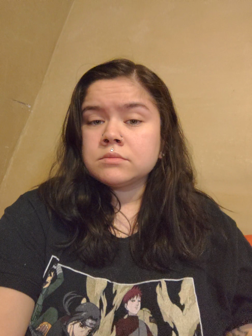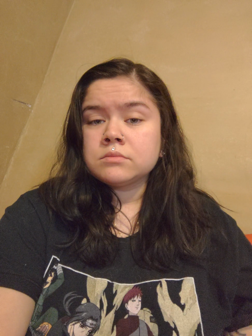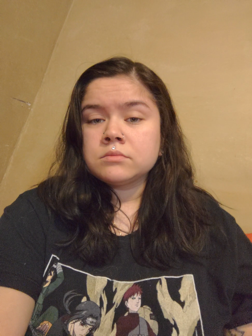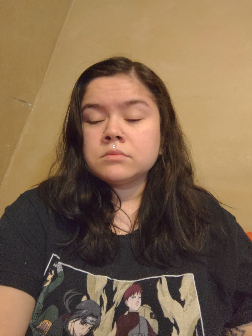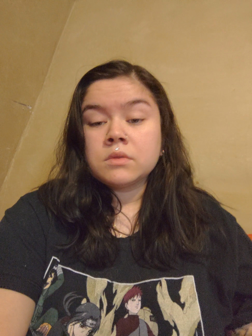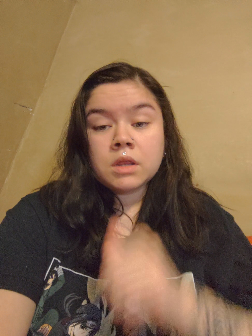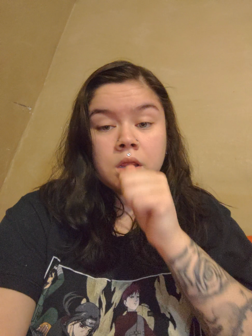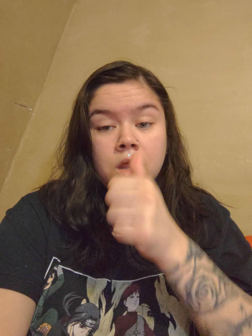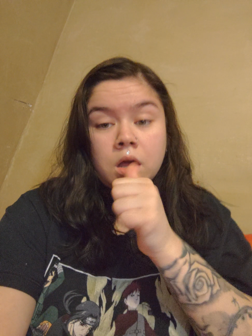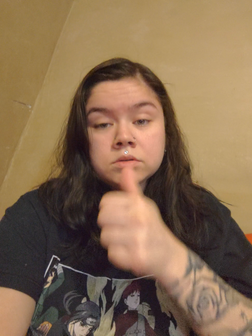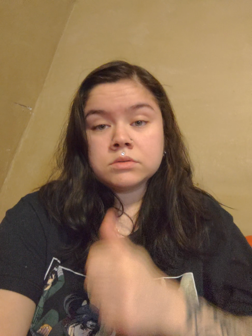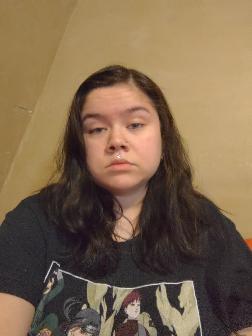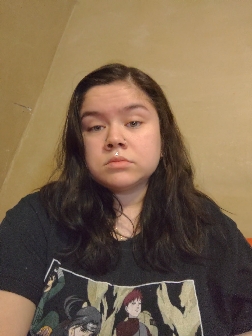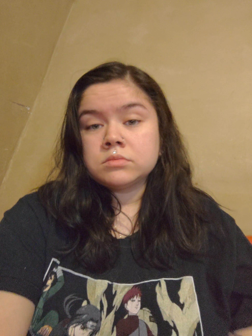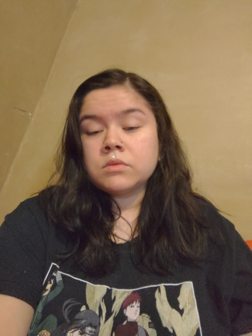nuts